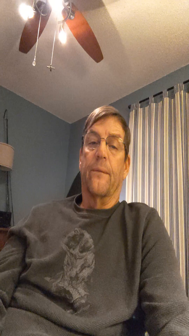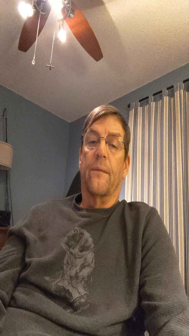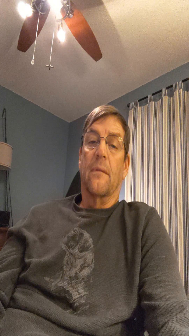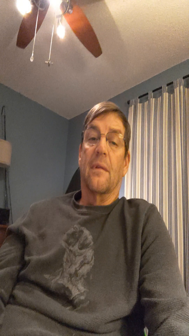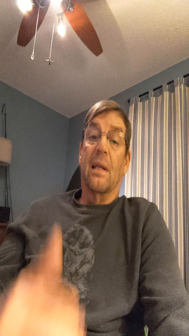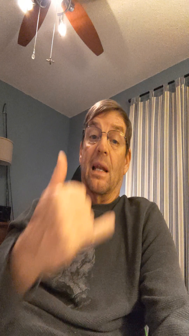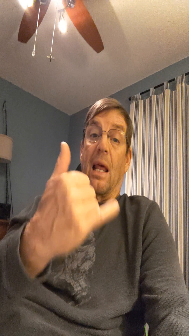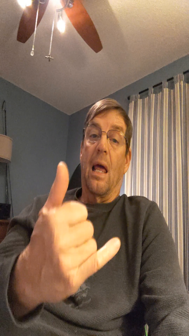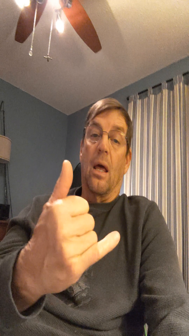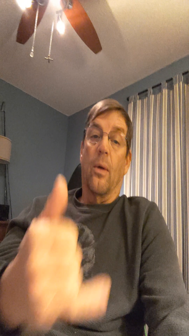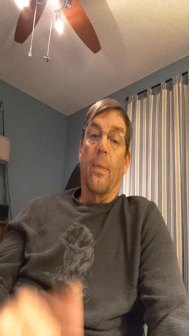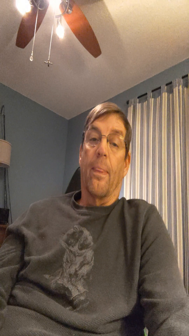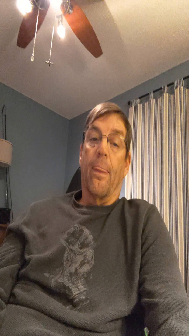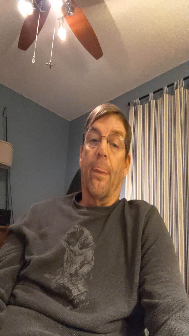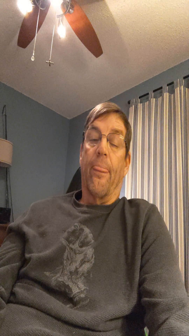now